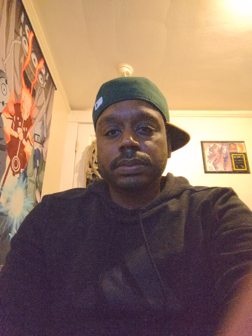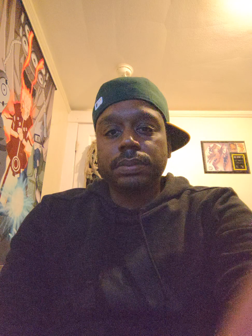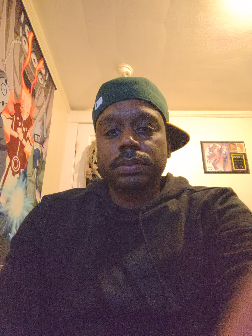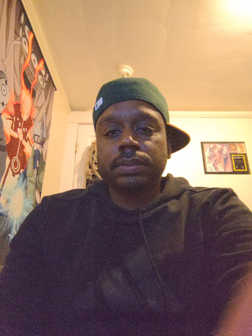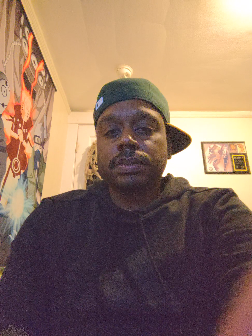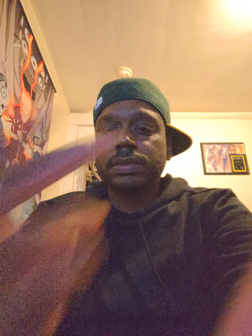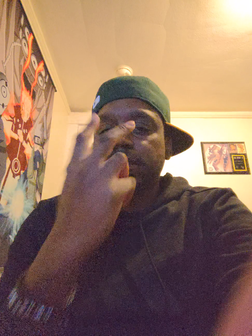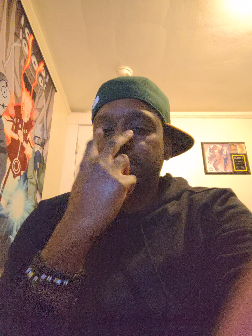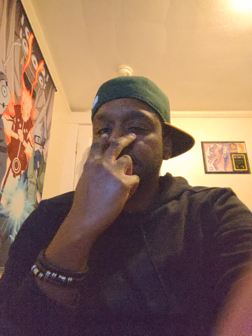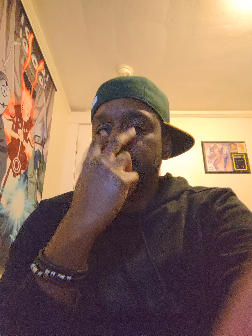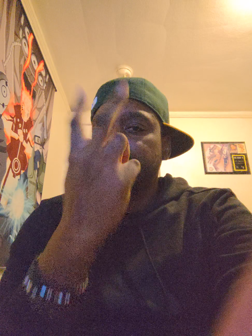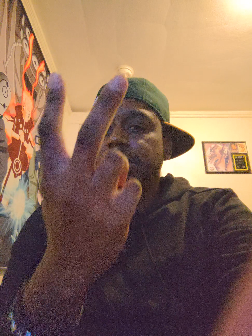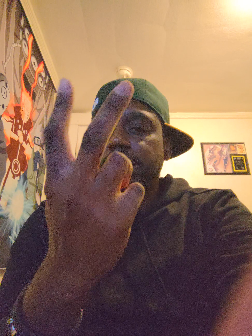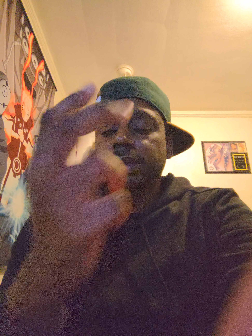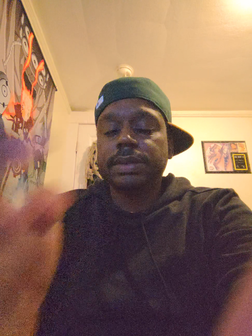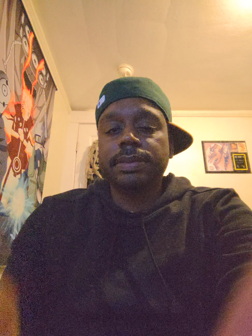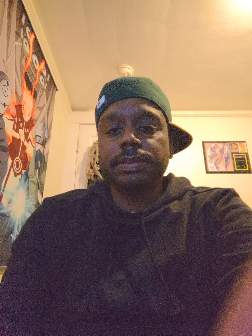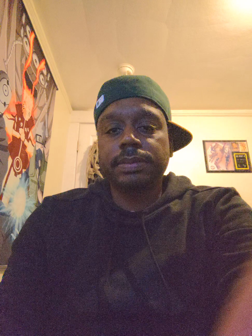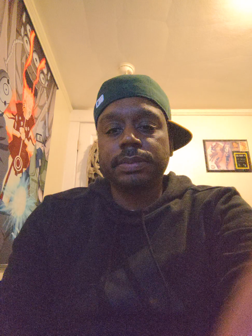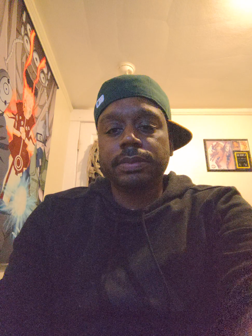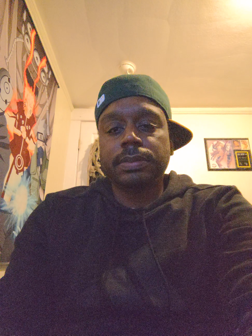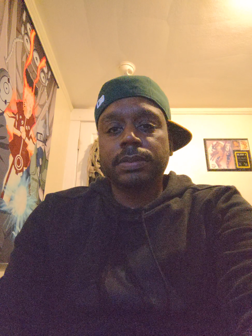see